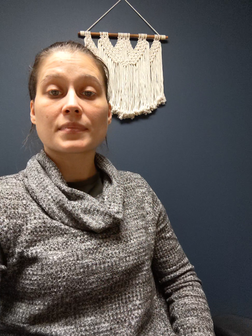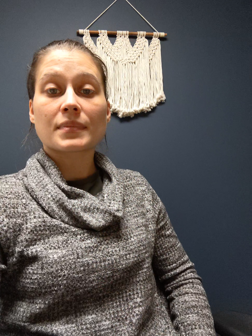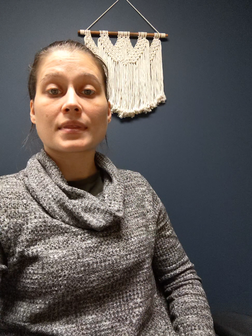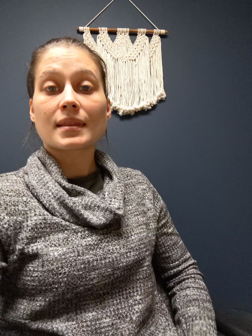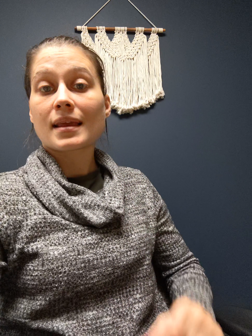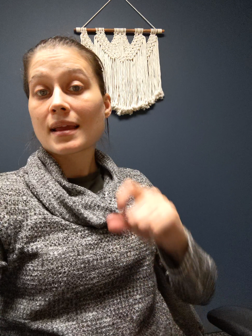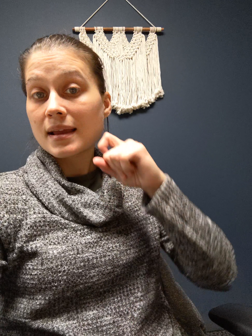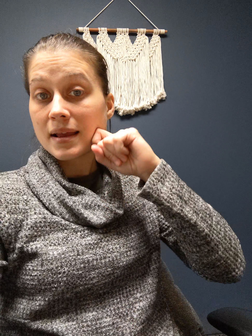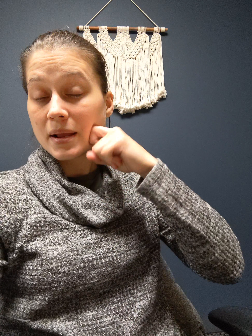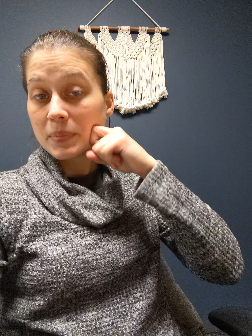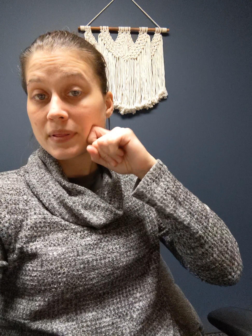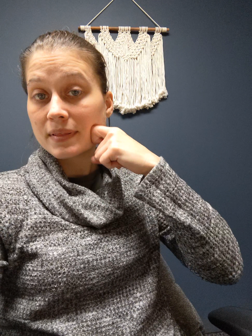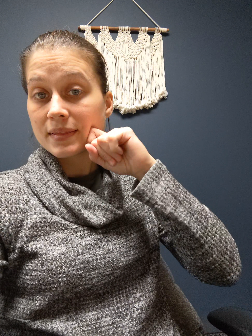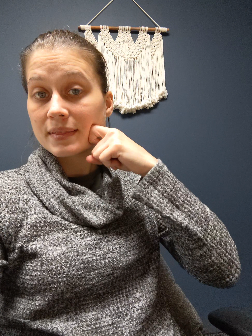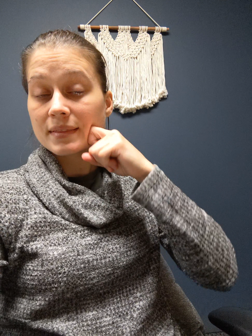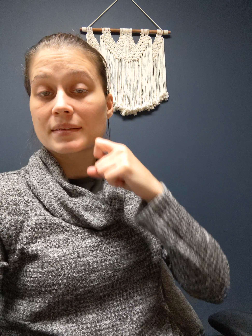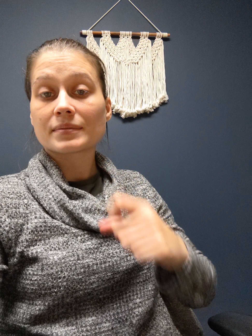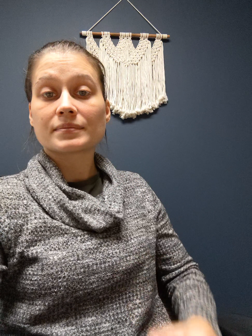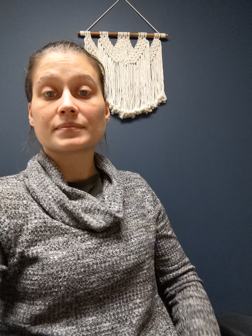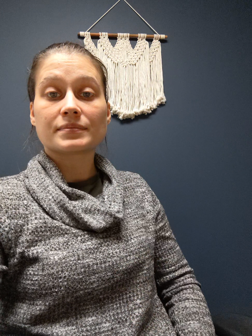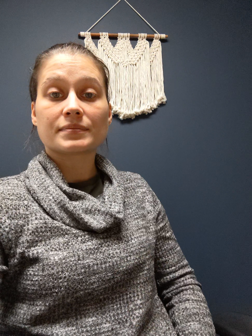apple